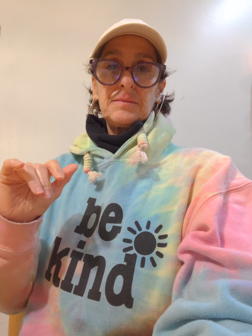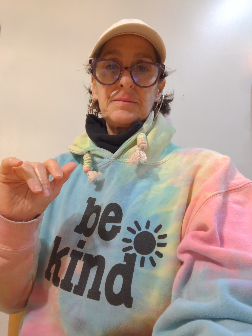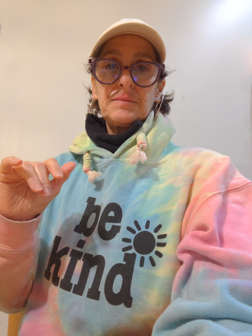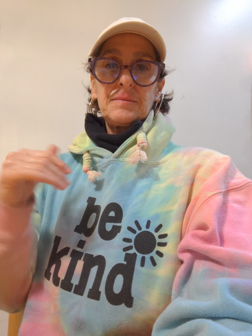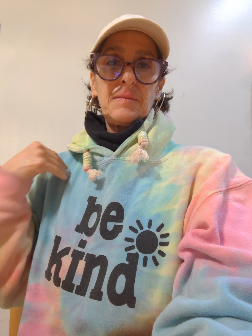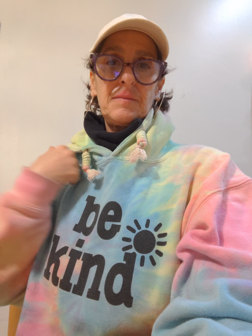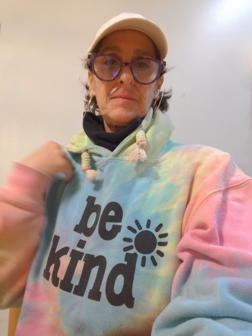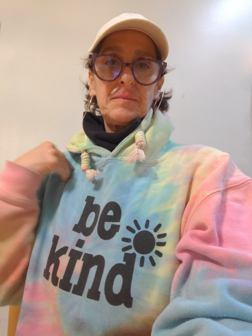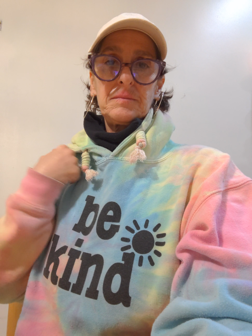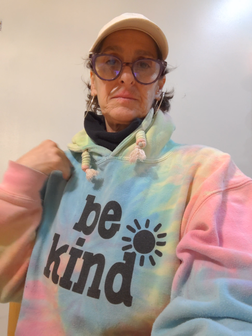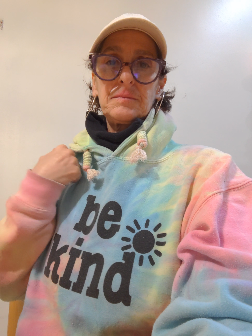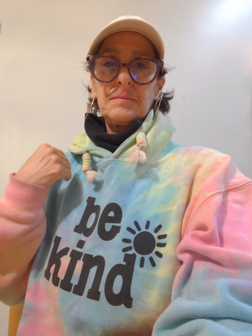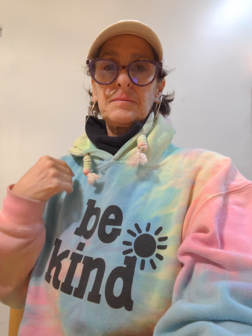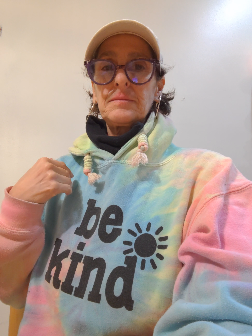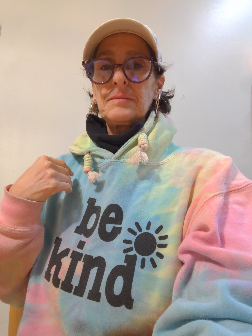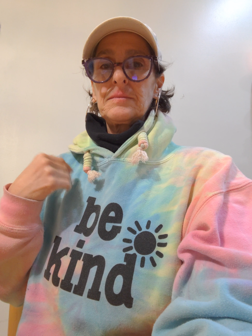animal